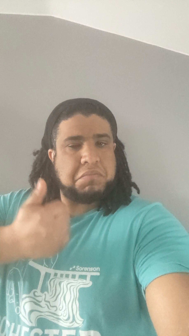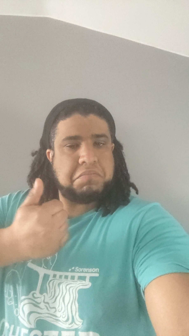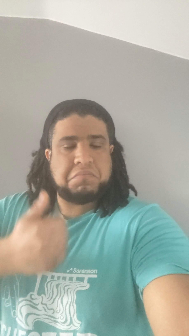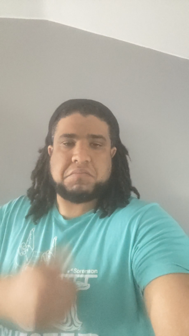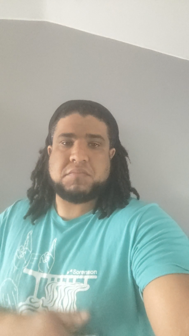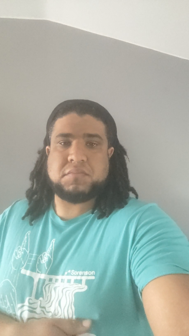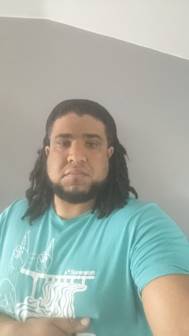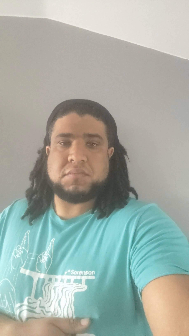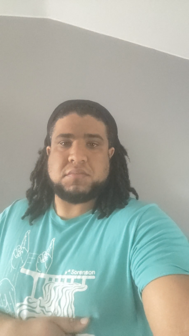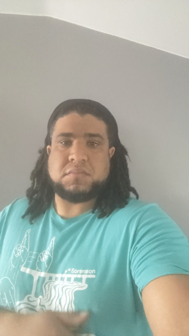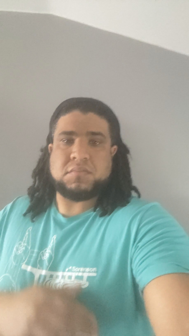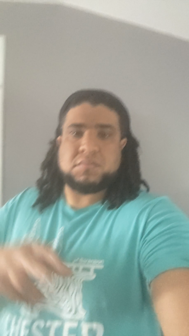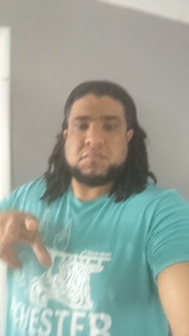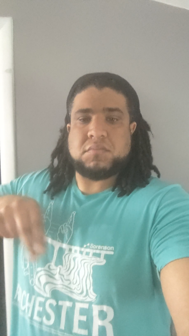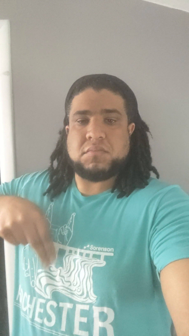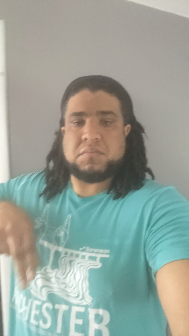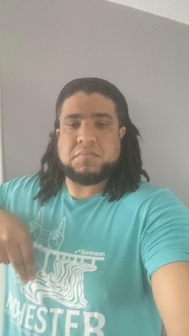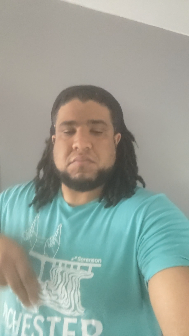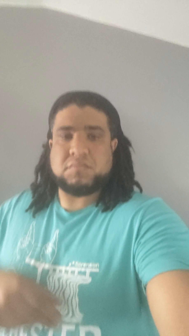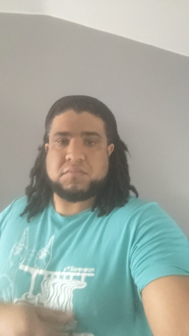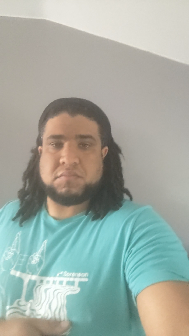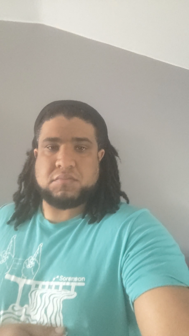diaper